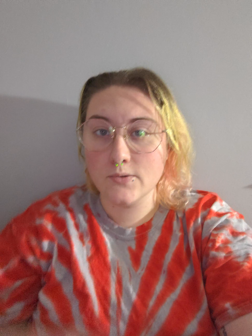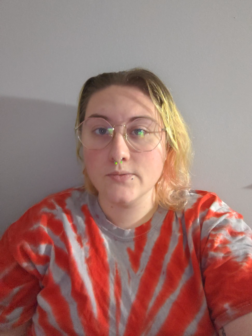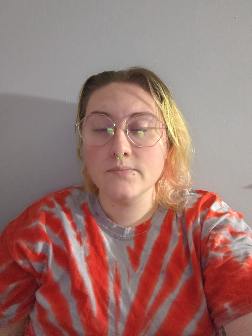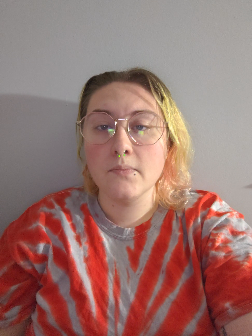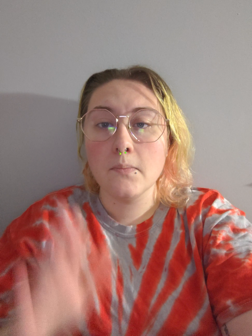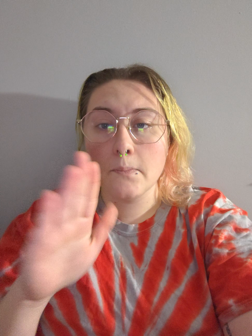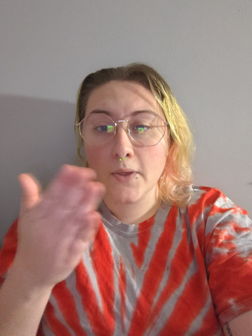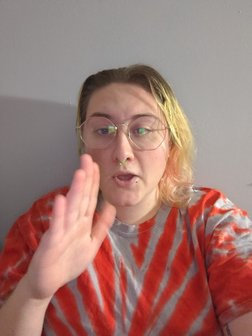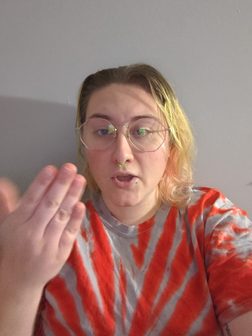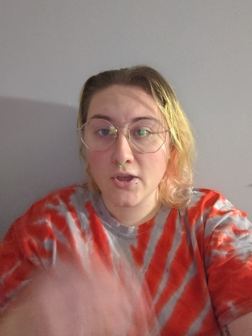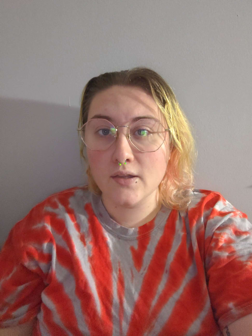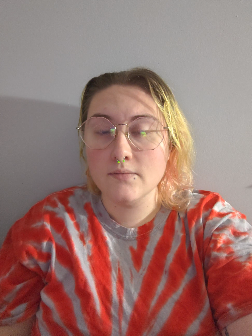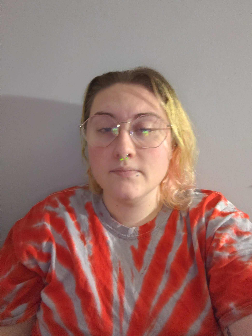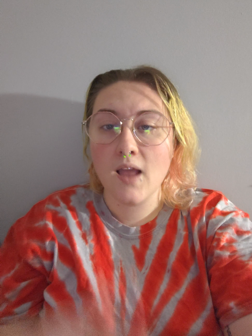book